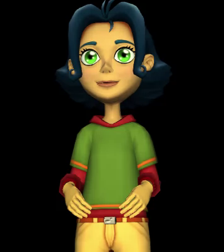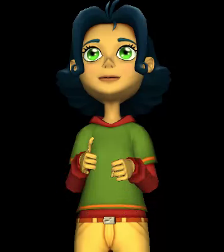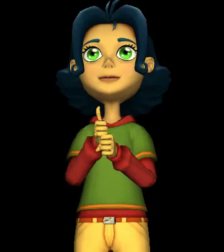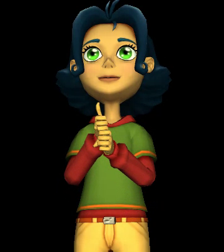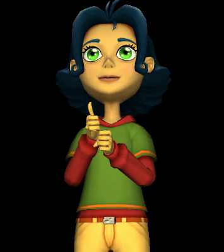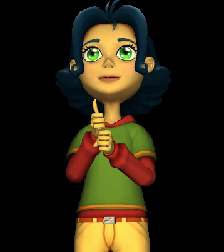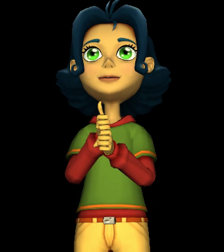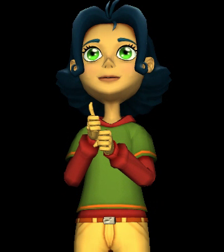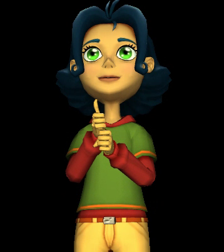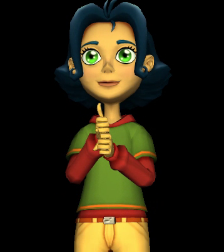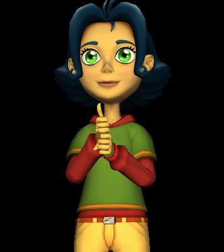قهوة